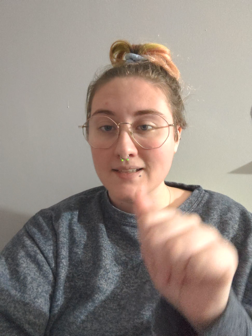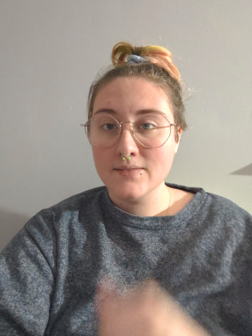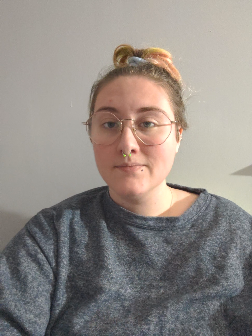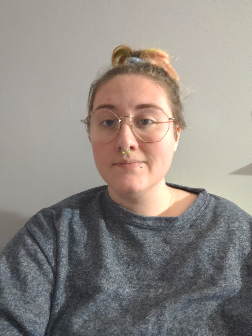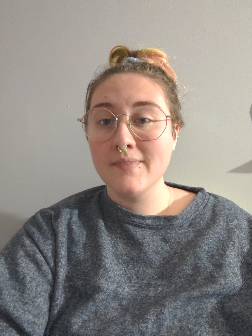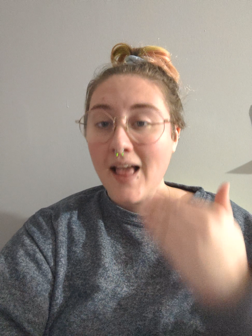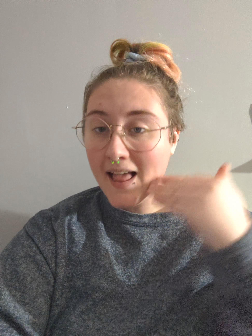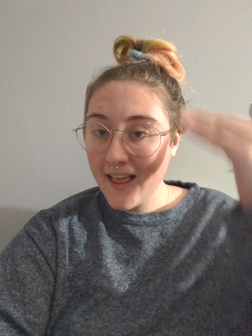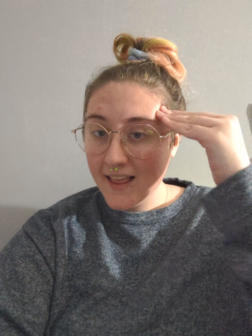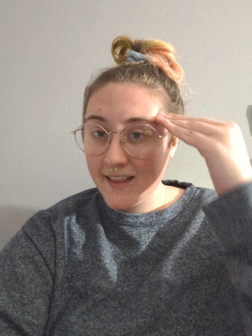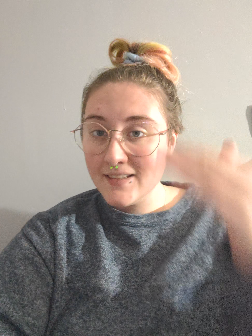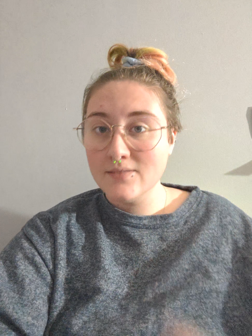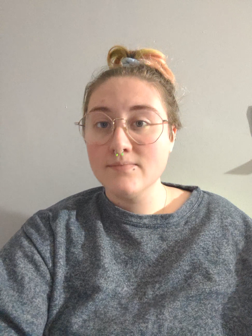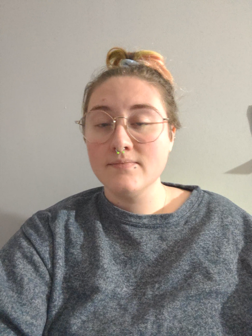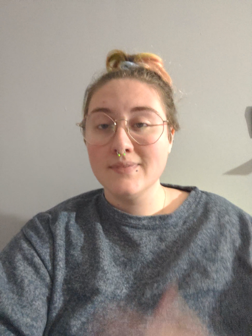head